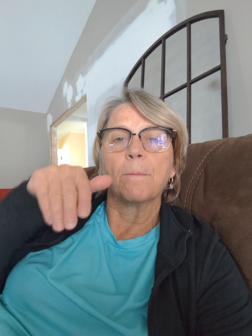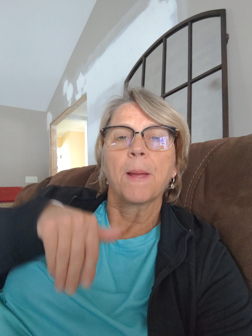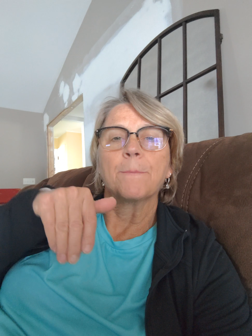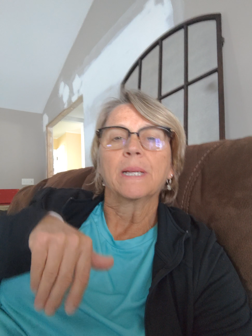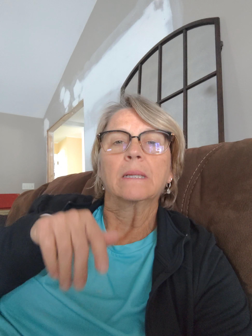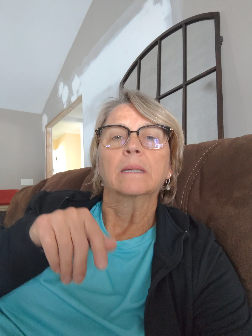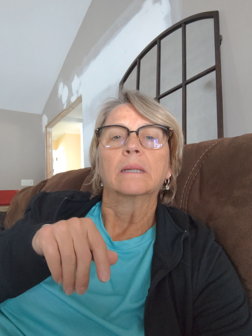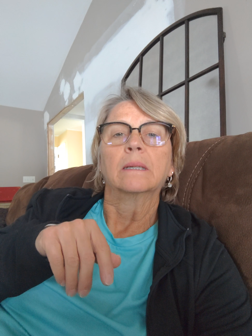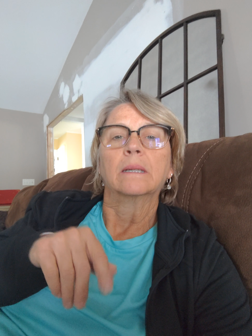puppy